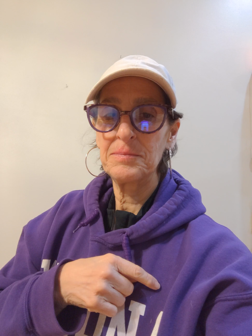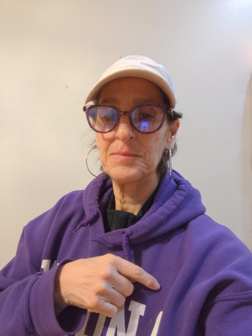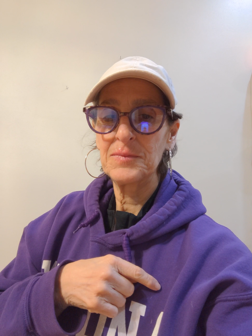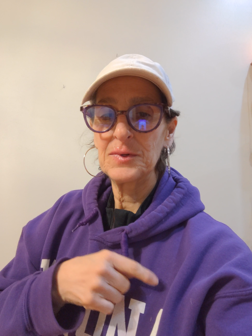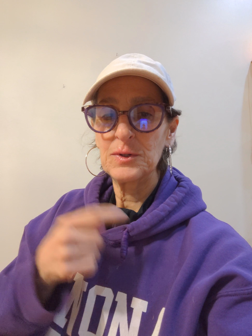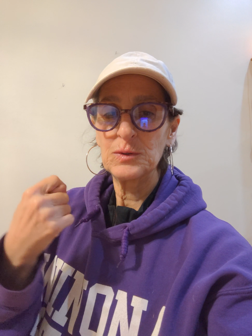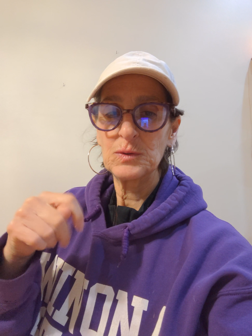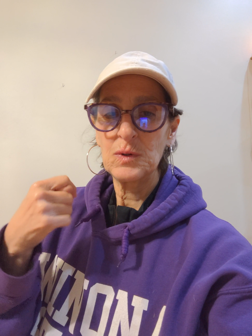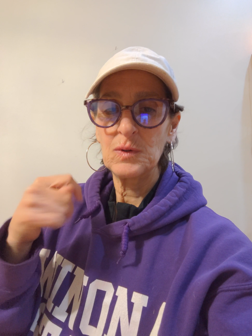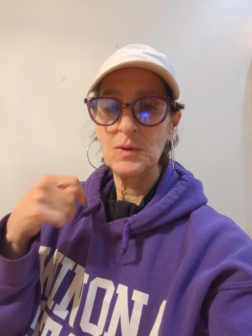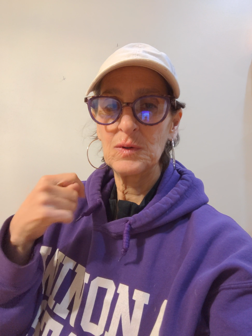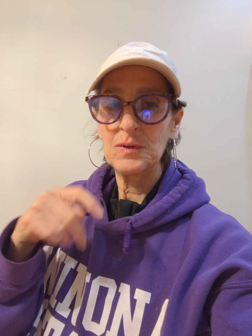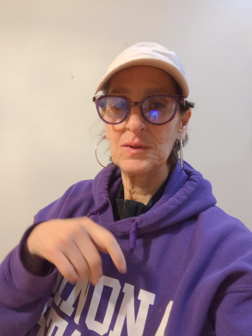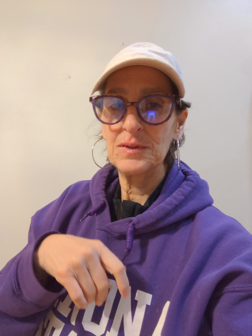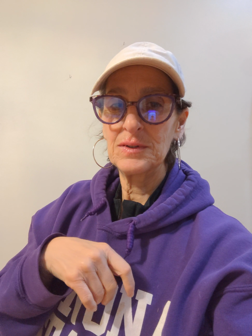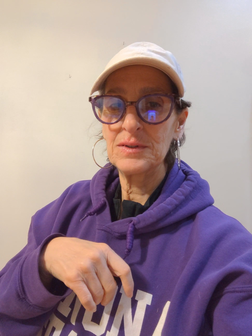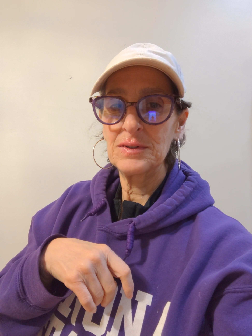toy